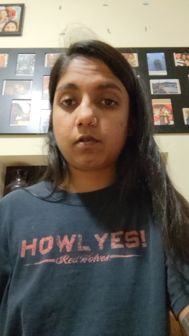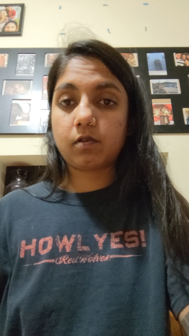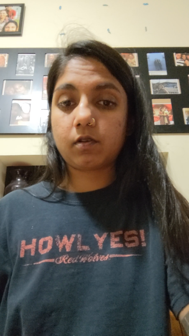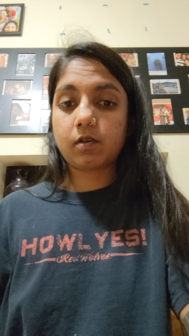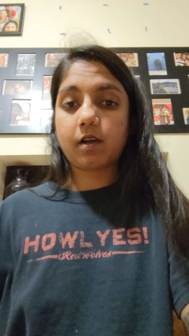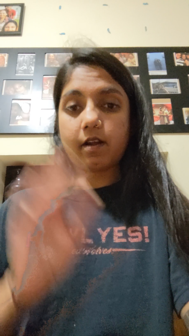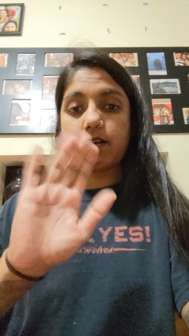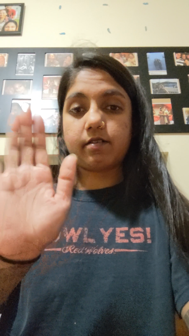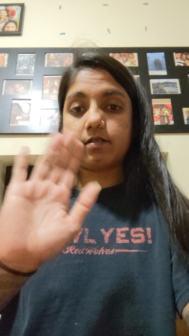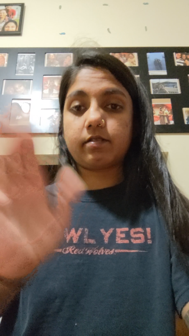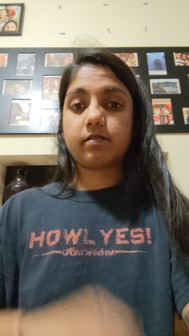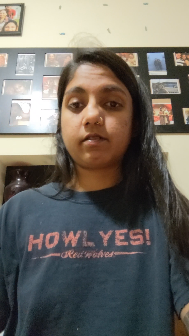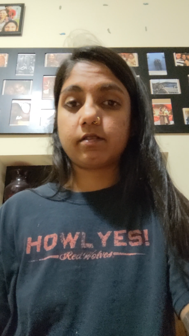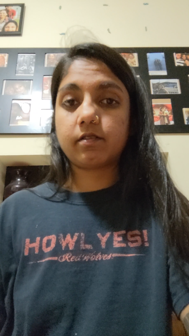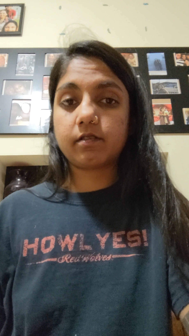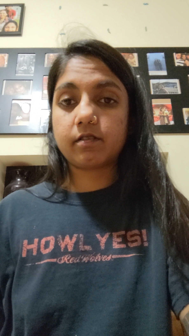hi